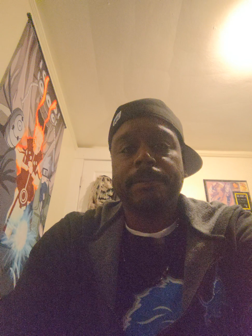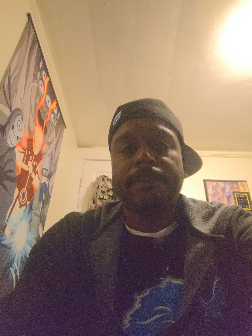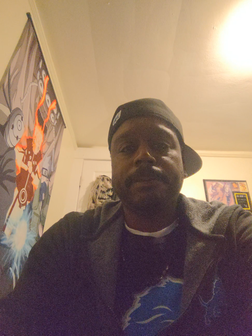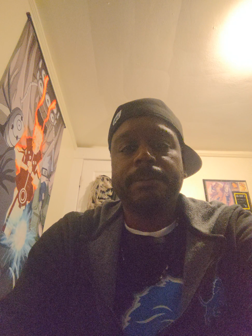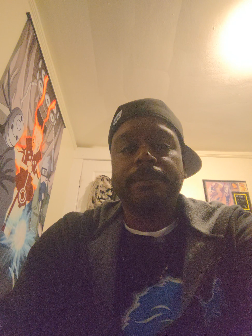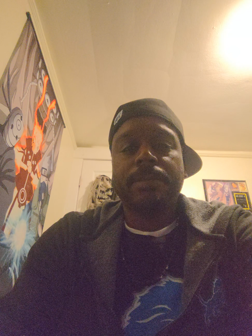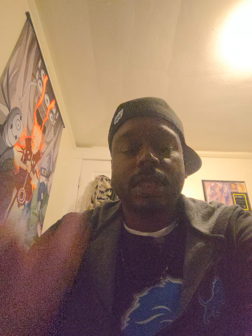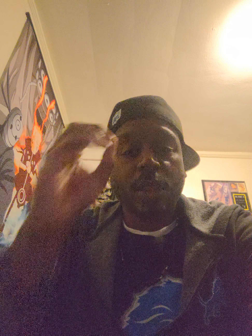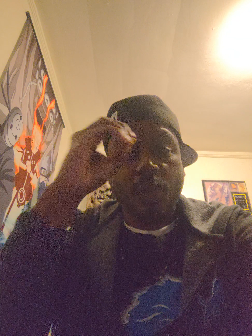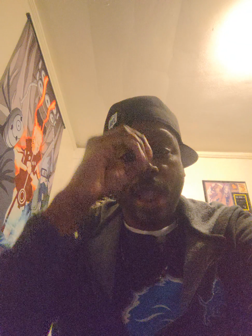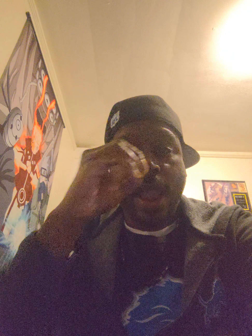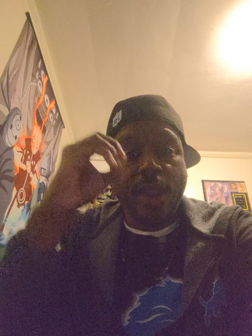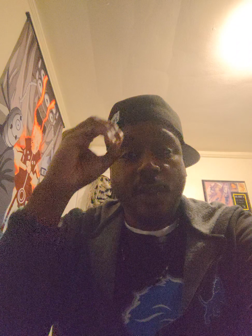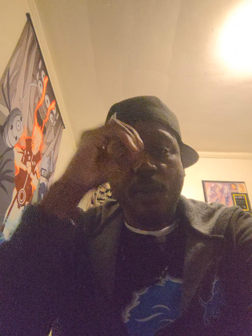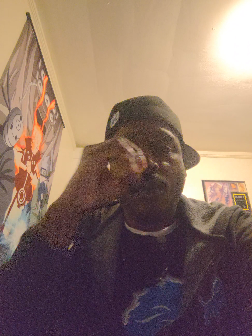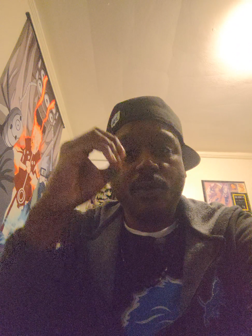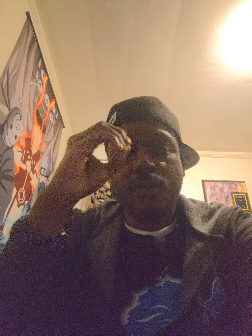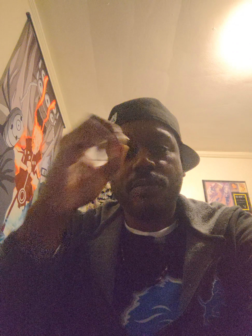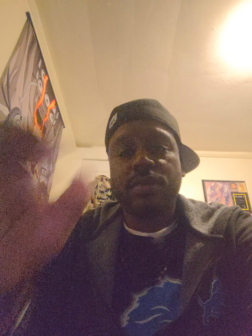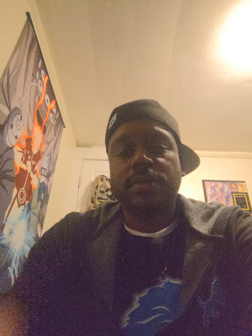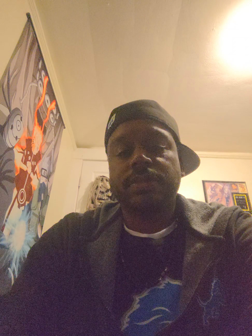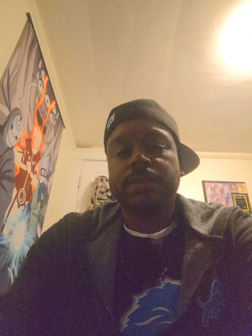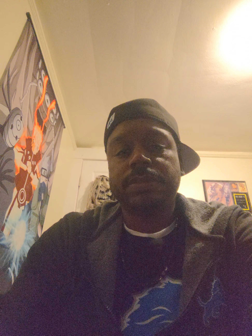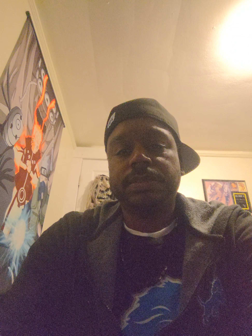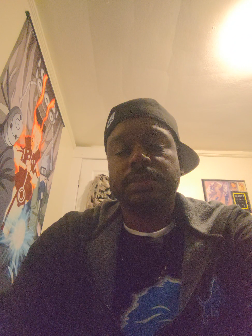owl